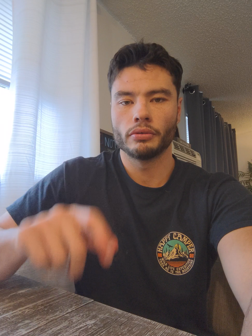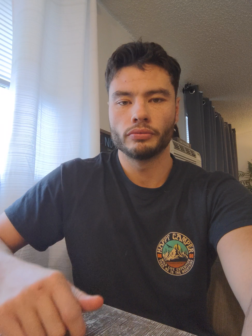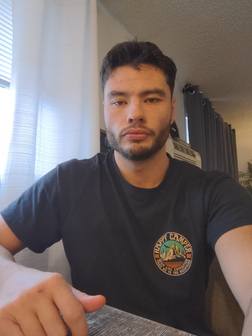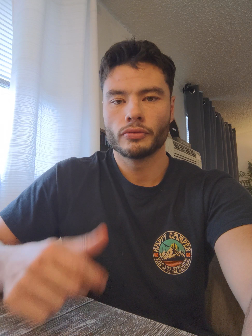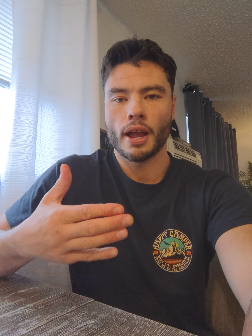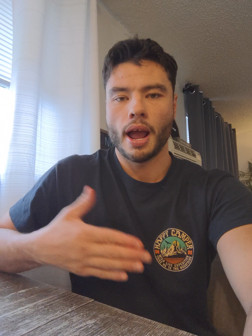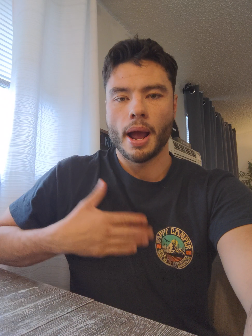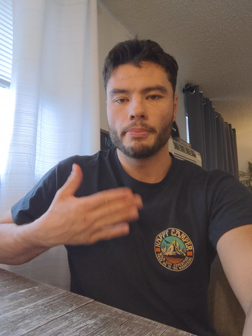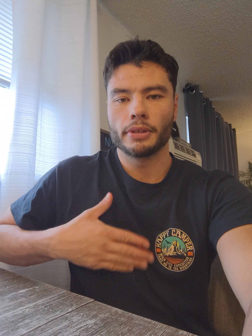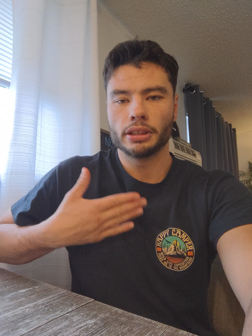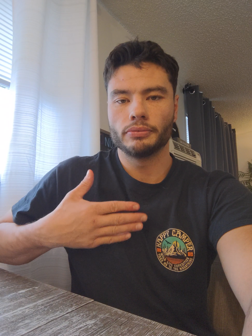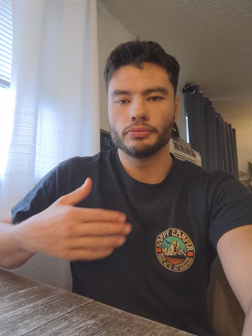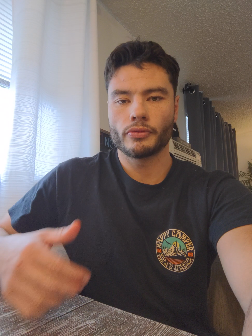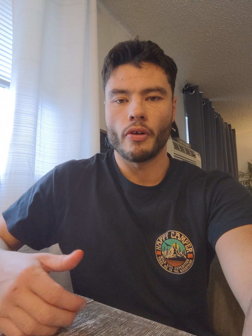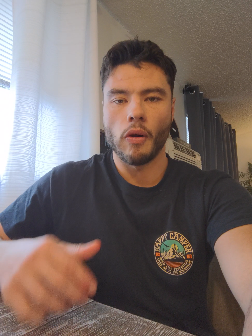happy